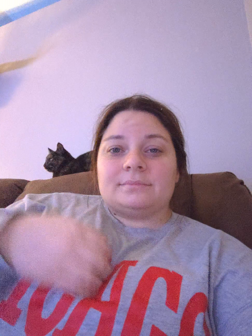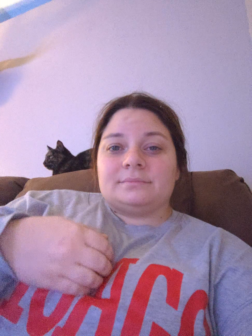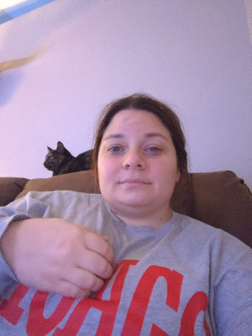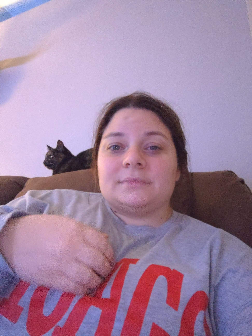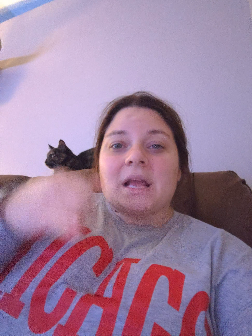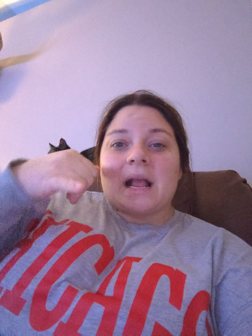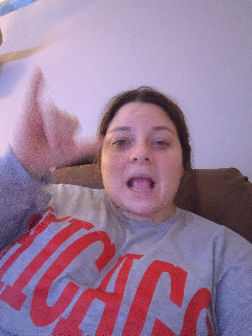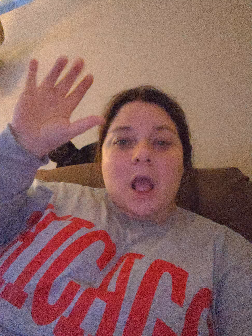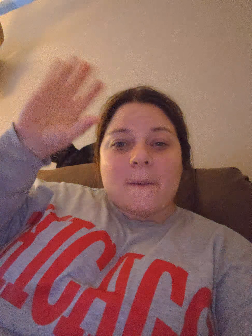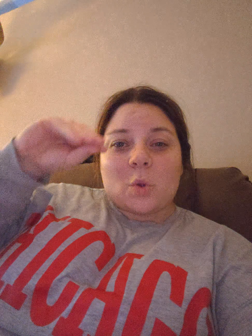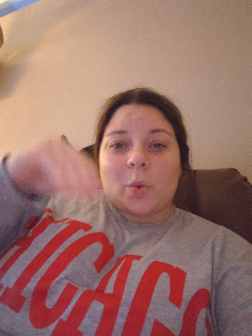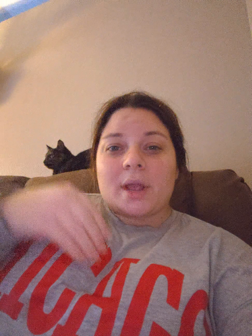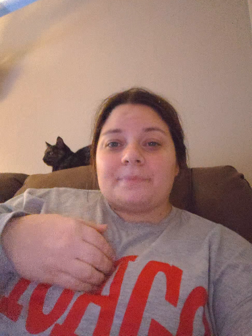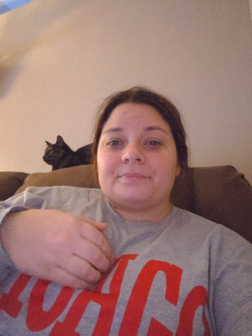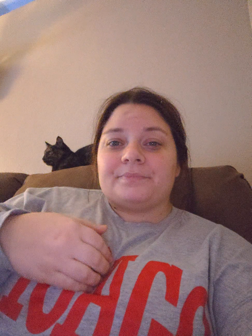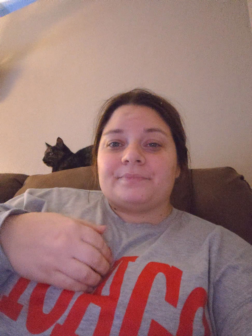cowboy